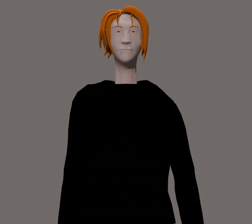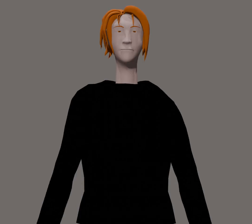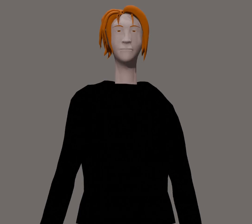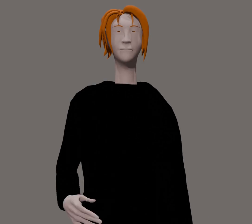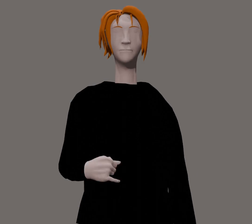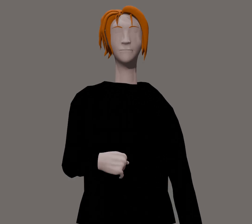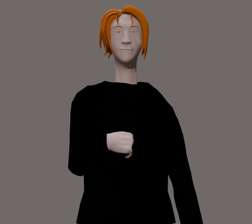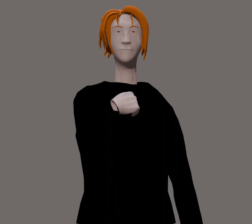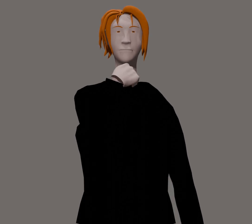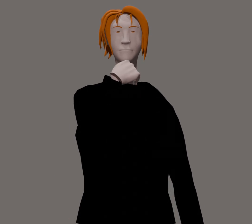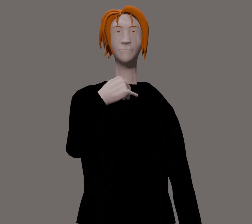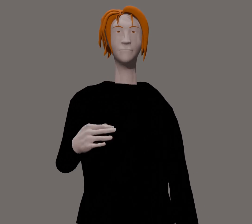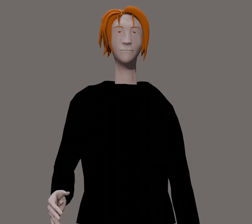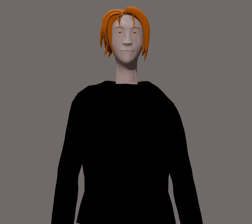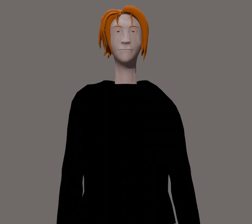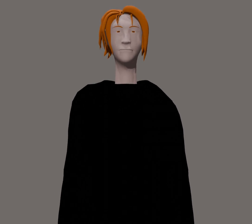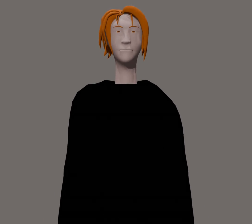Close Zipper